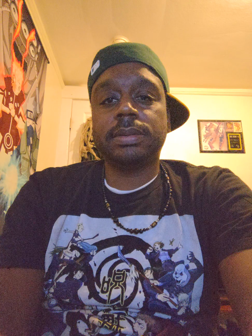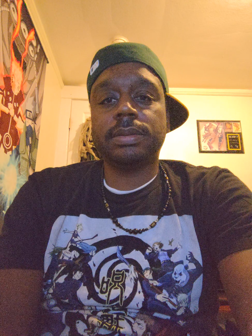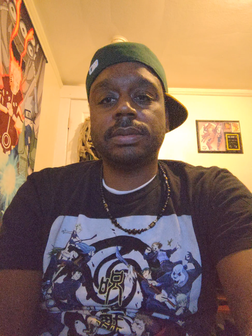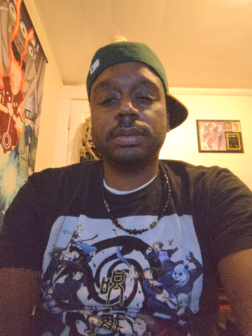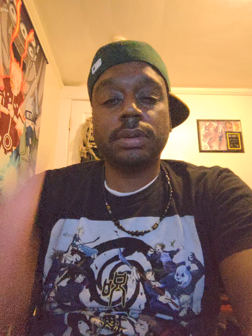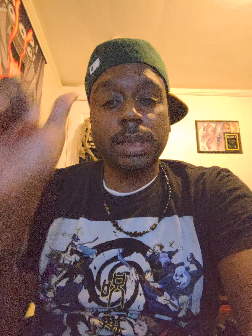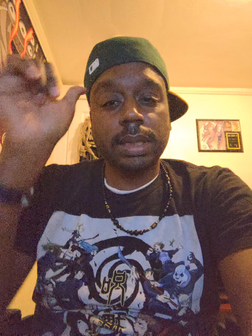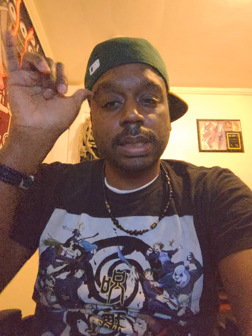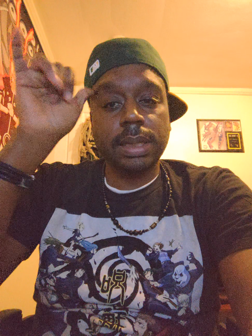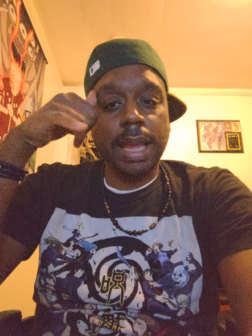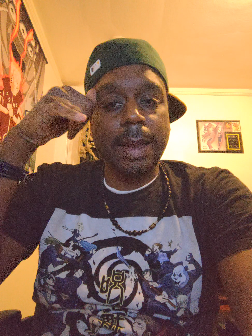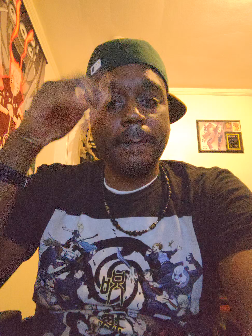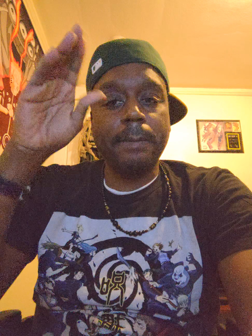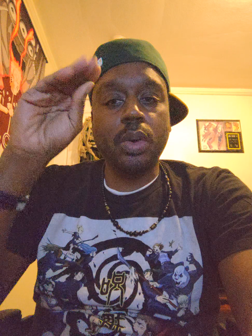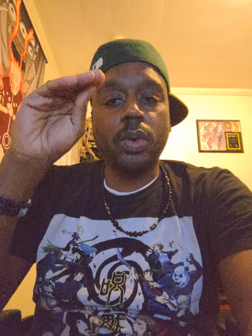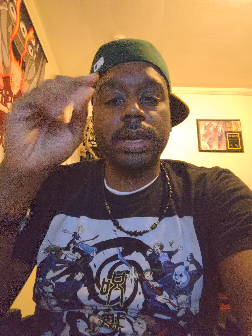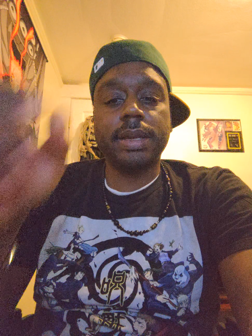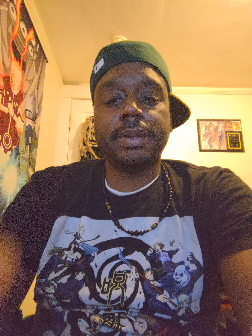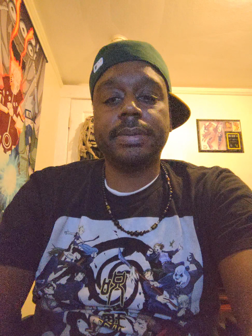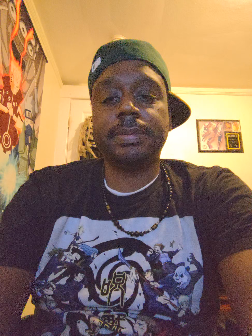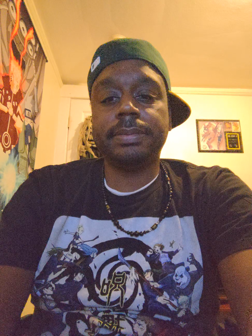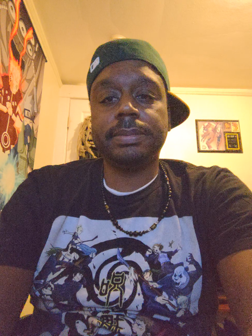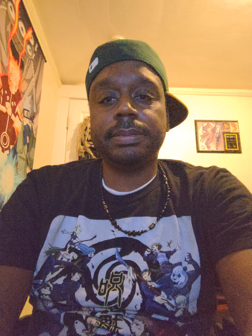cowboy